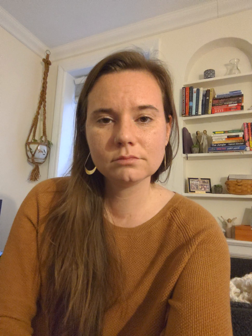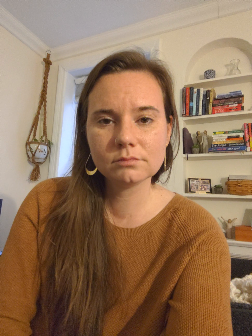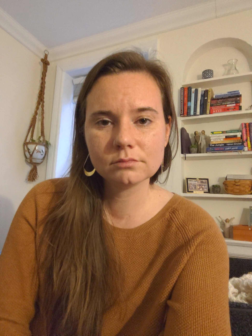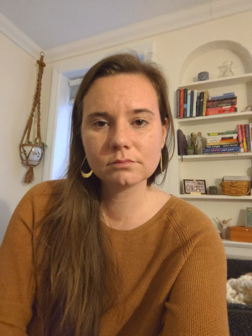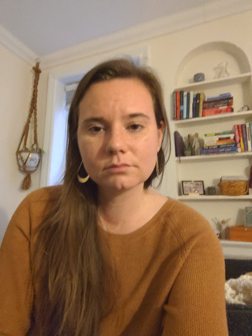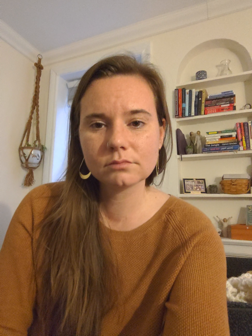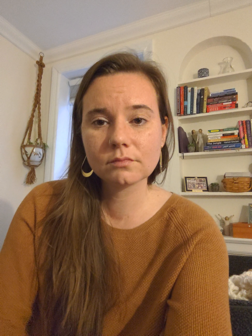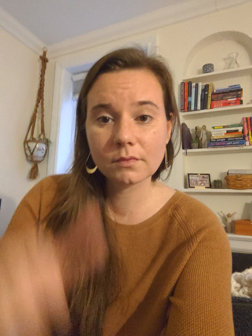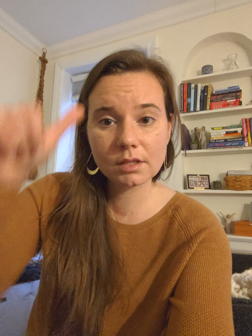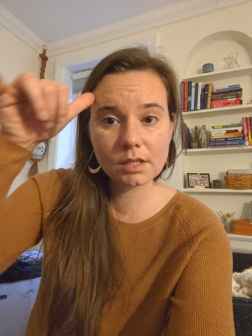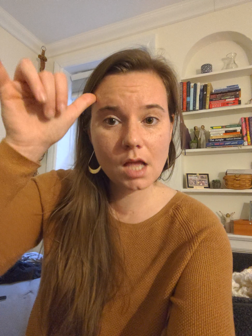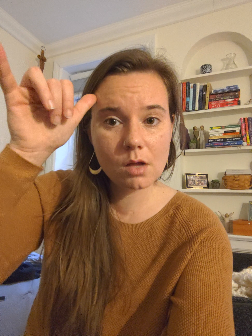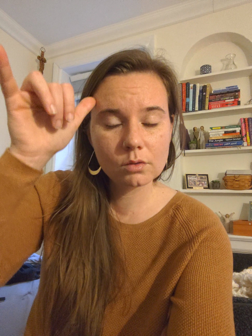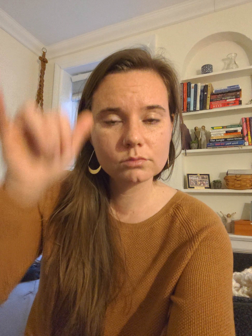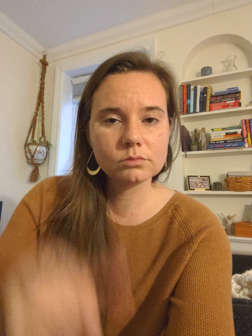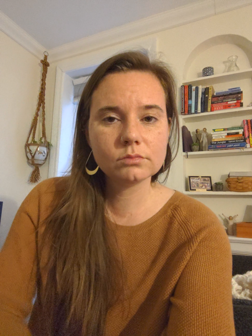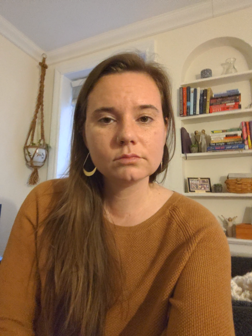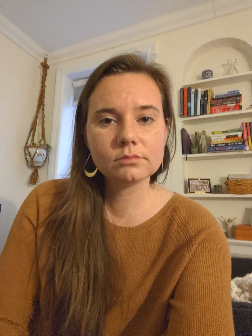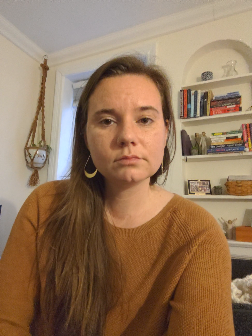cow